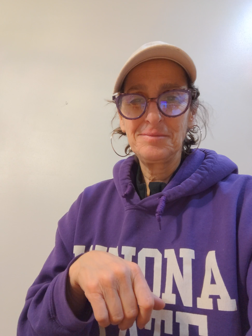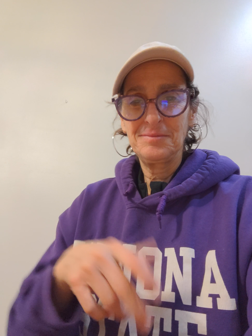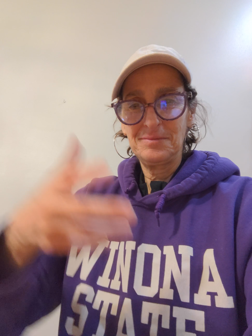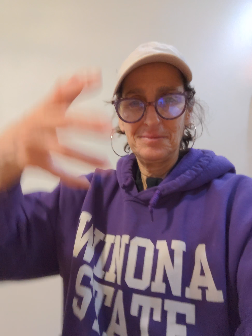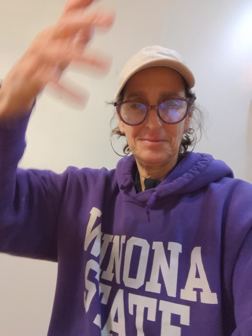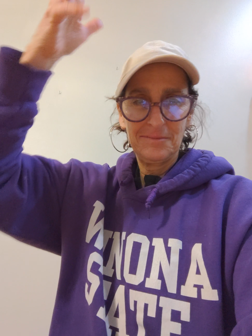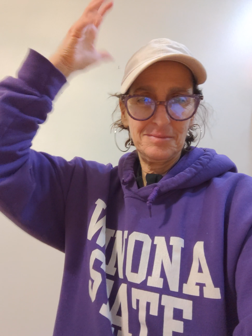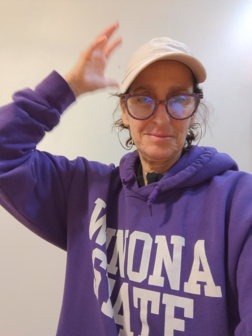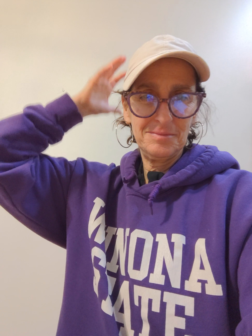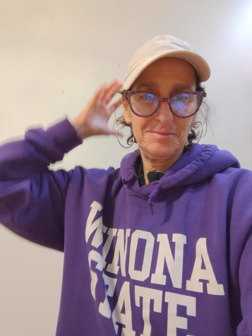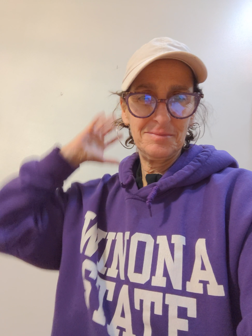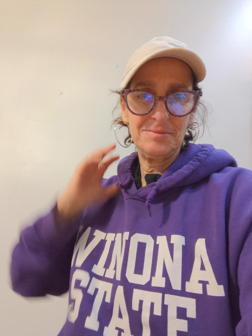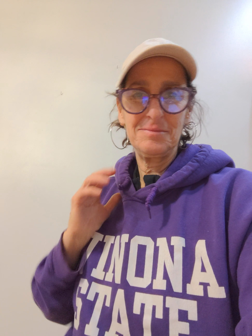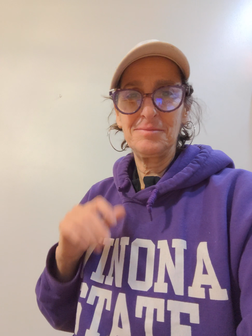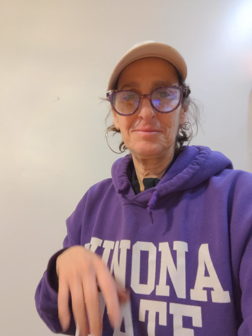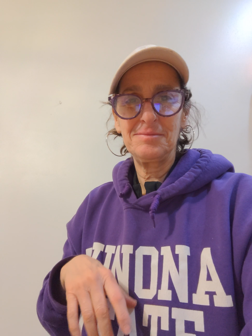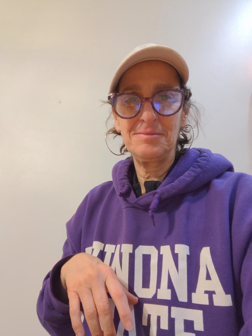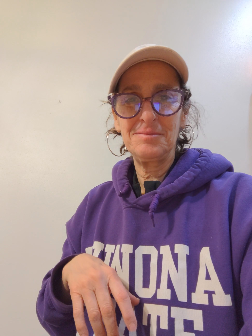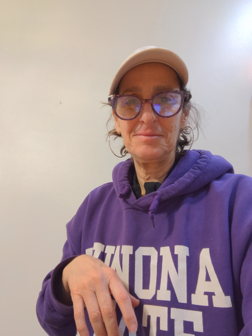lion